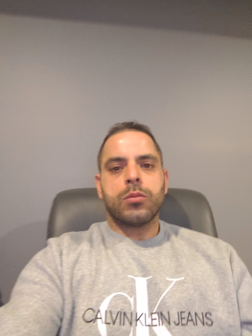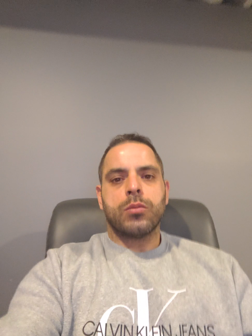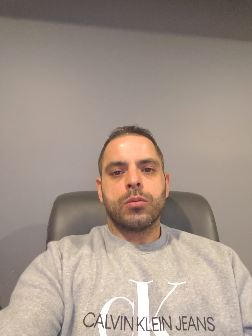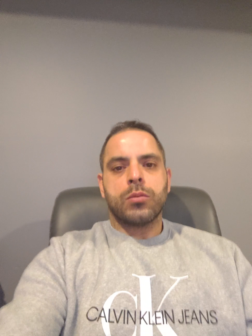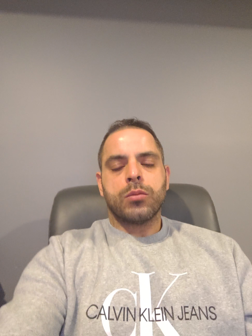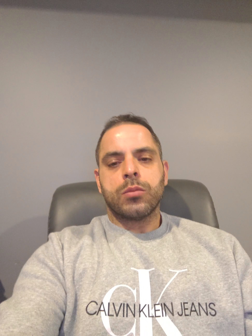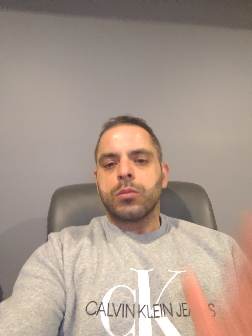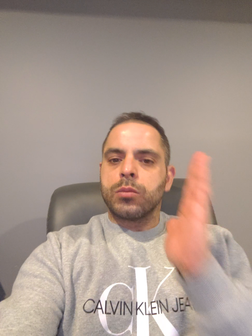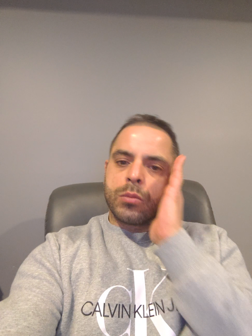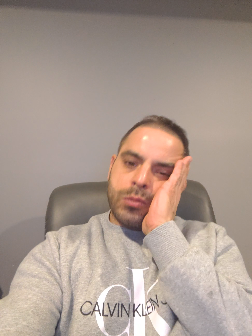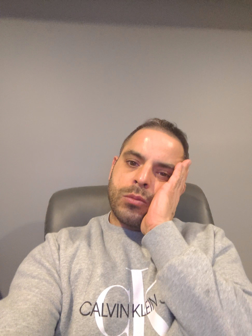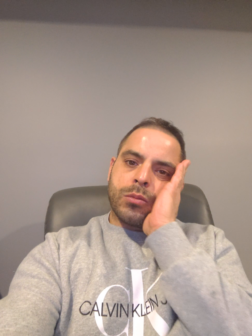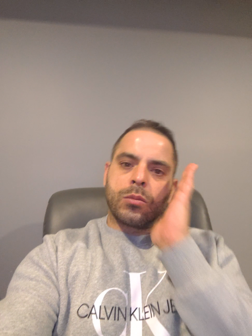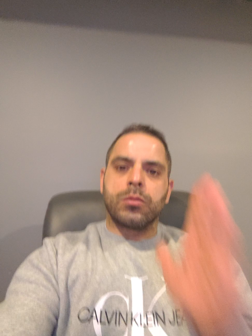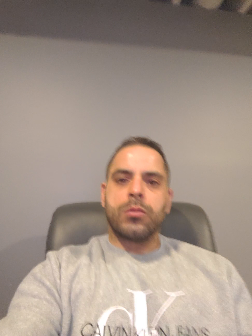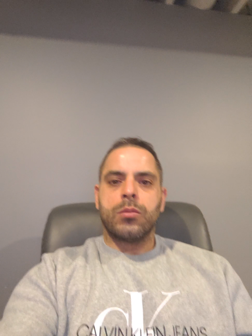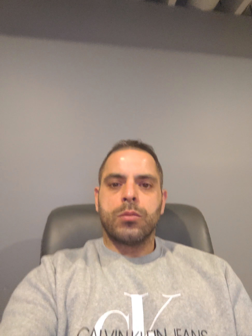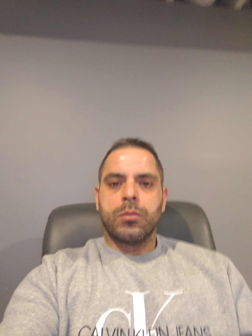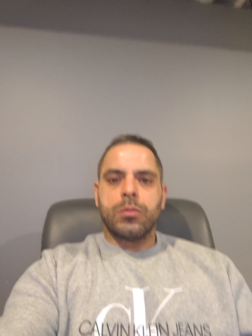bedroom